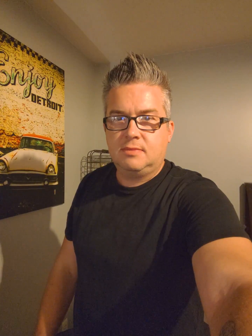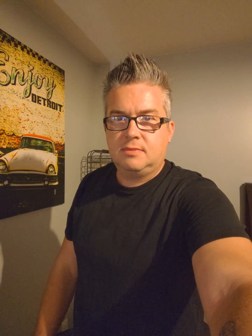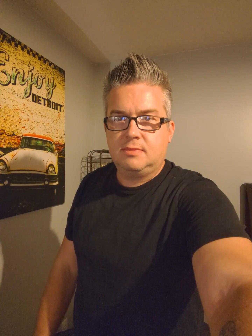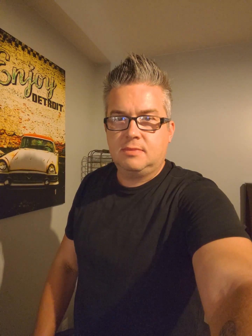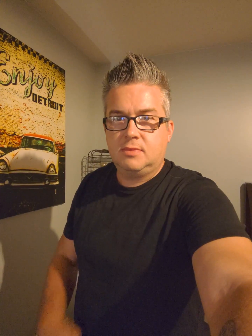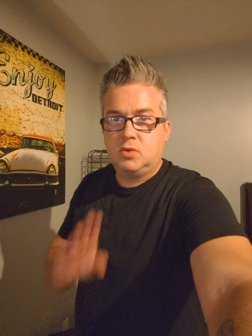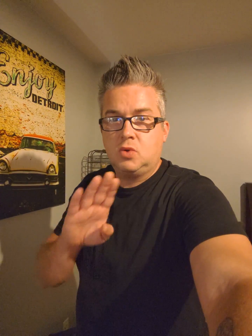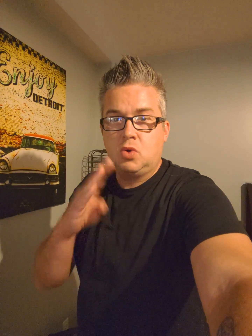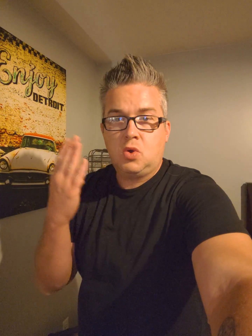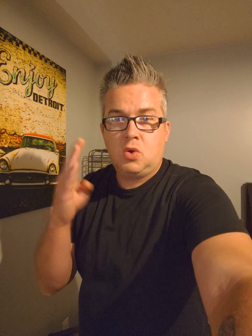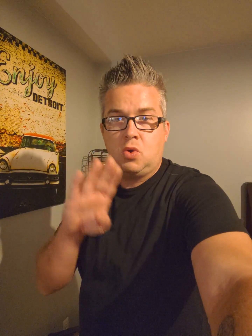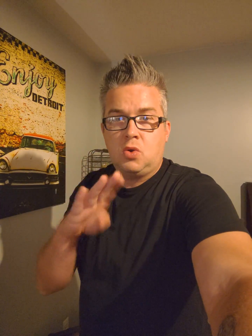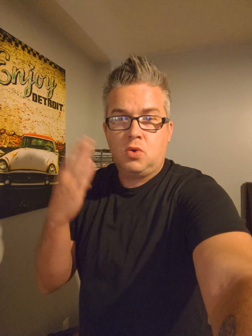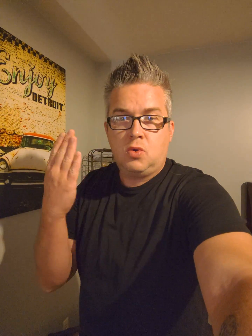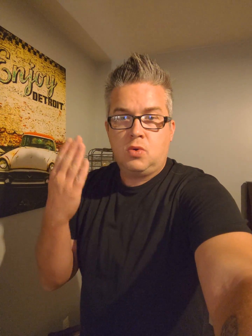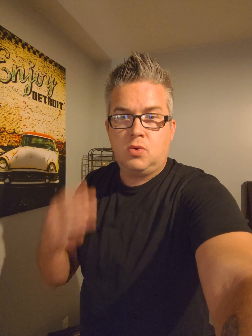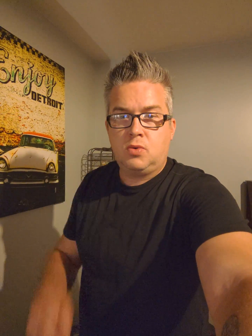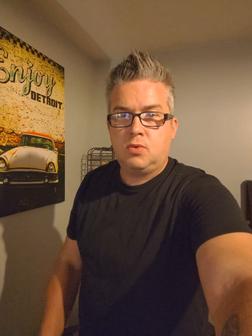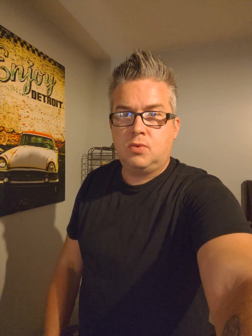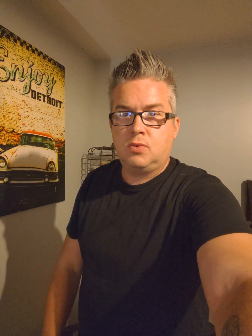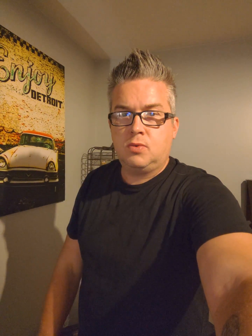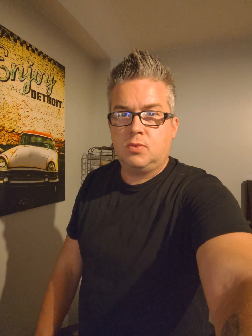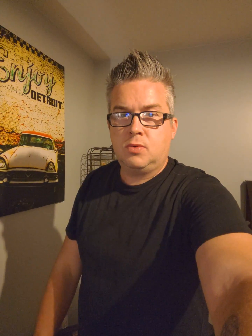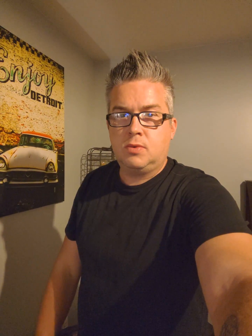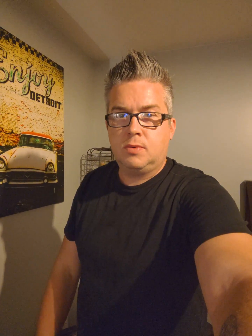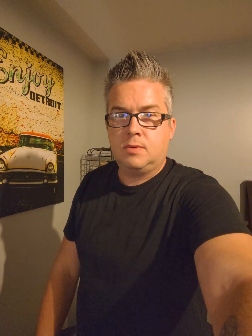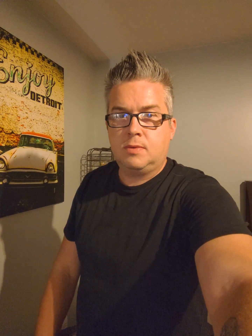door